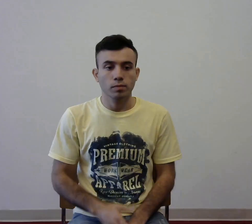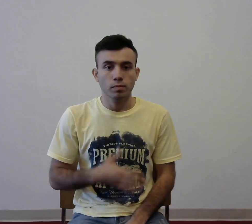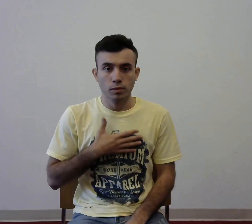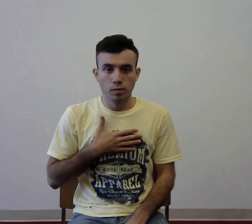mən